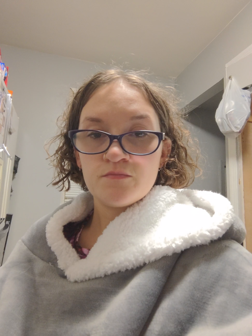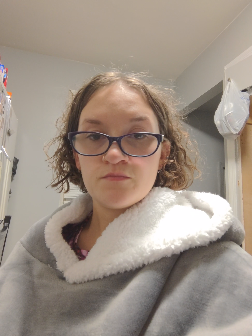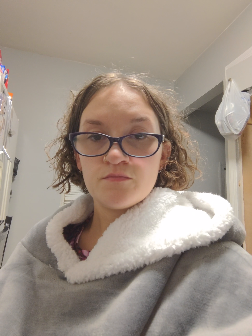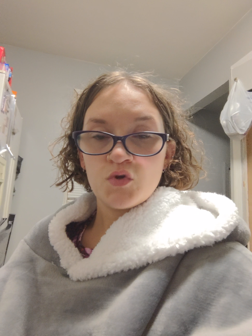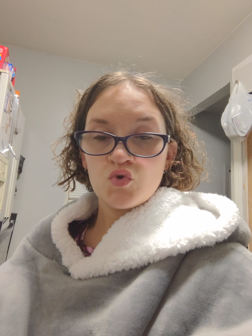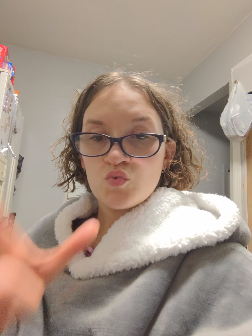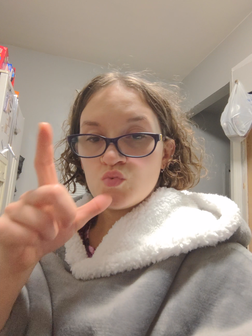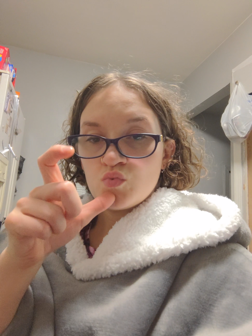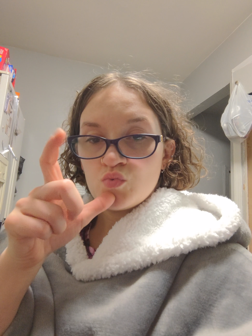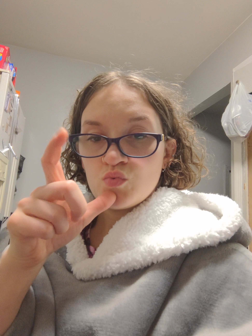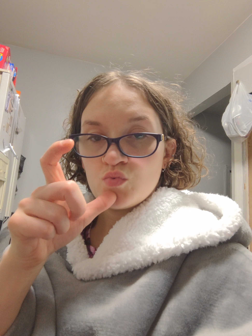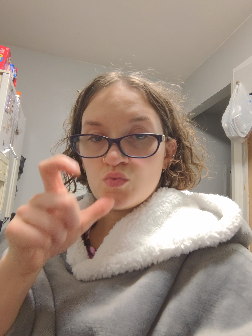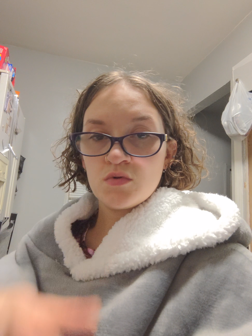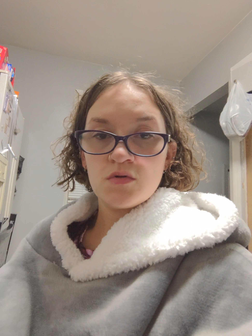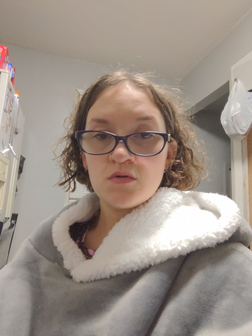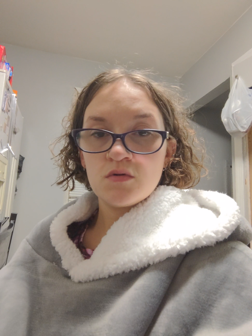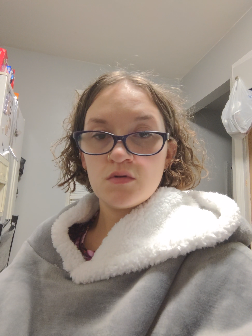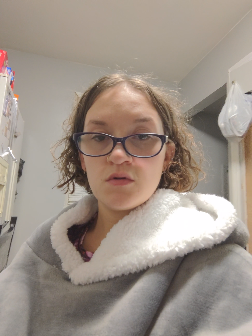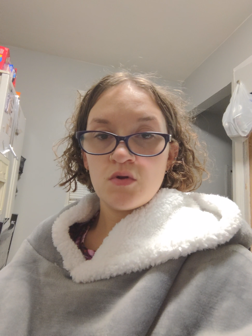who